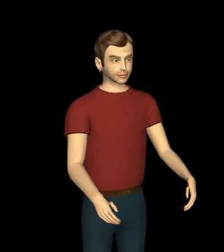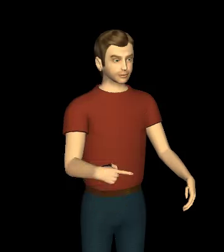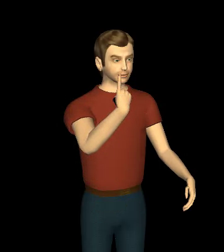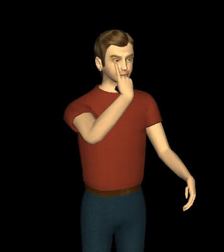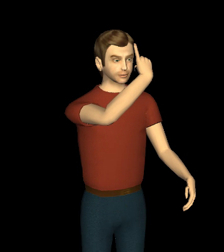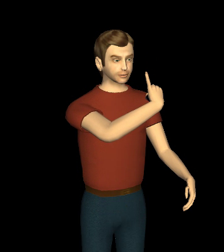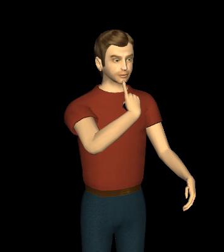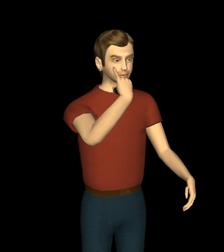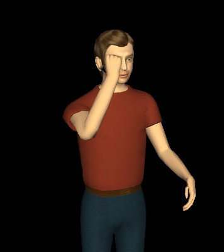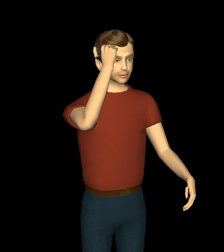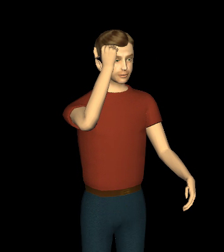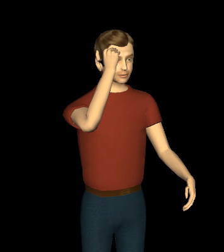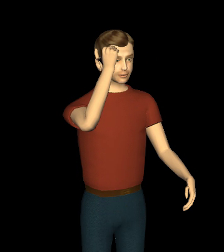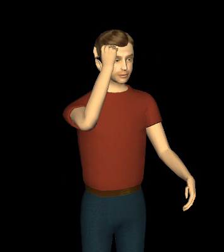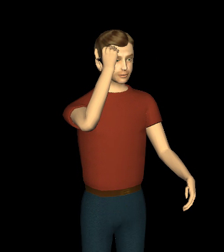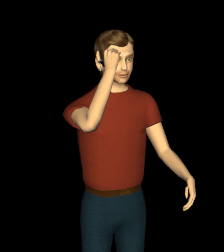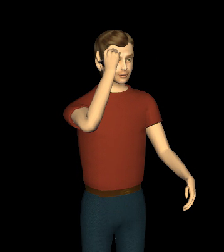رأس